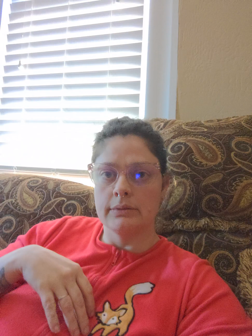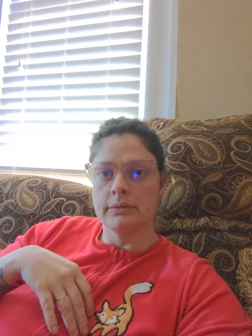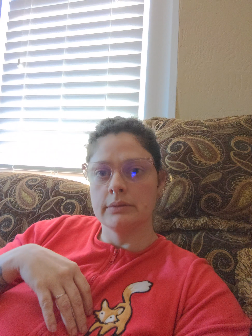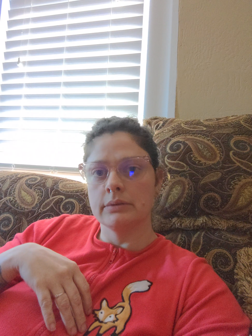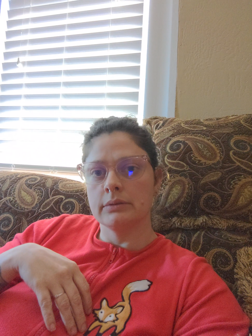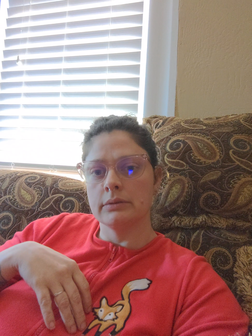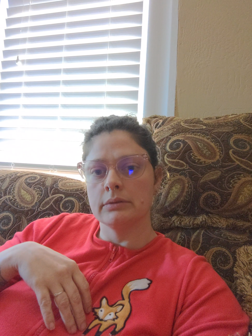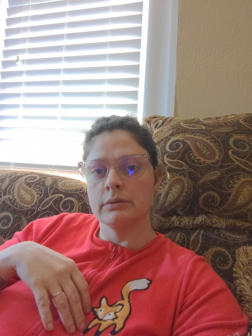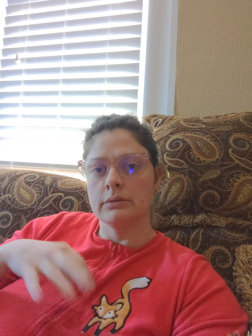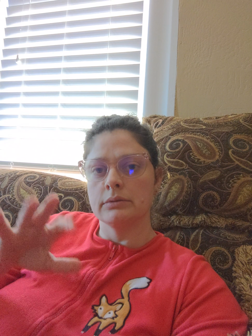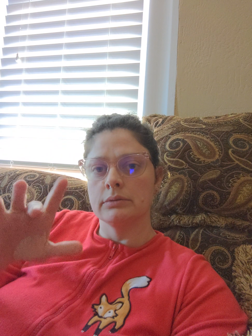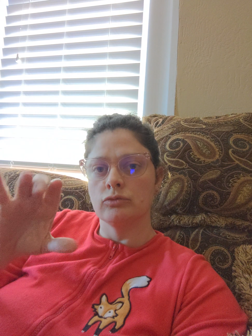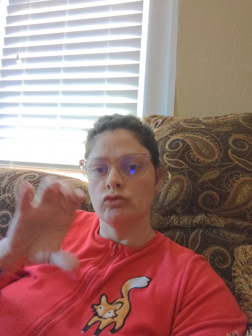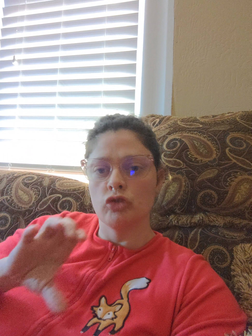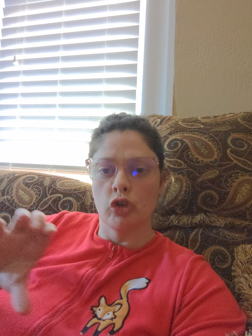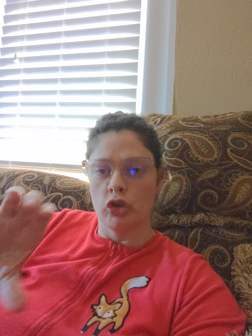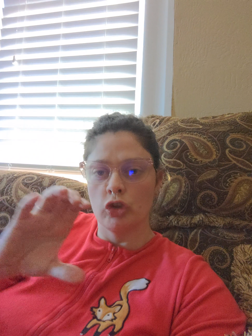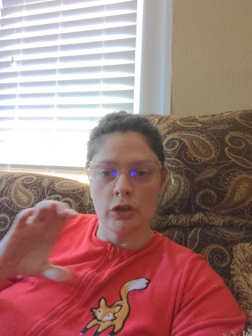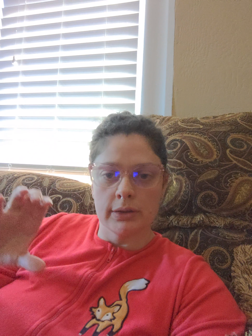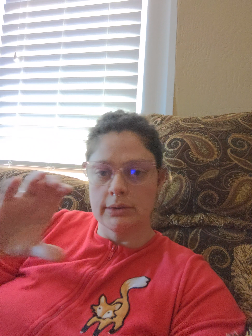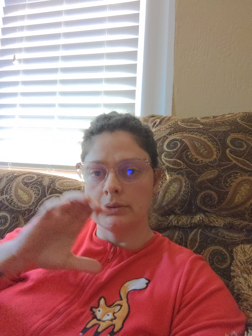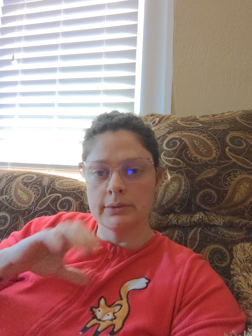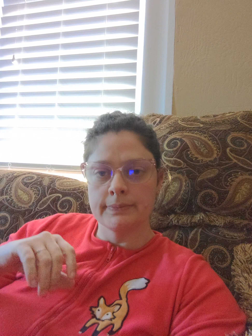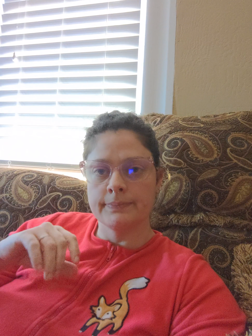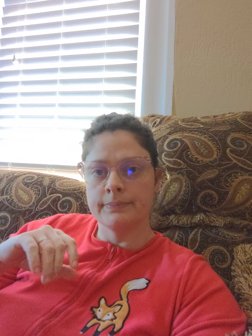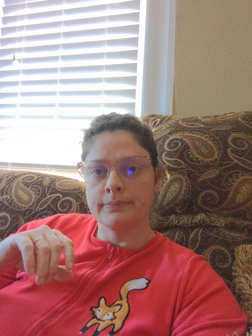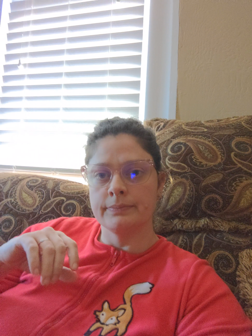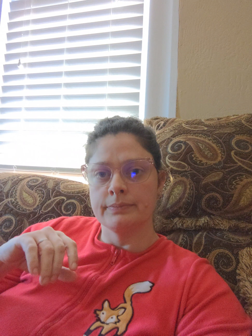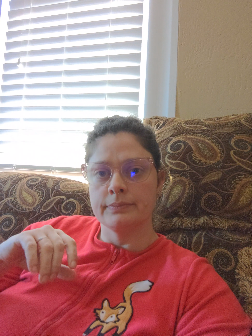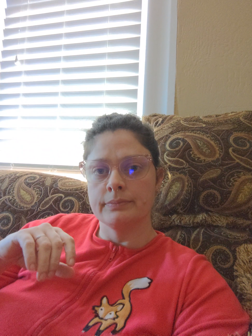chocolate